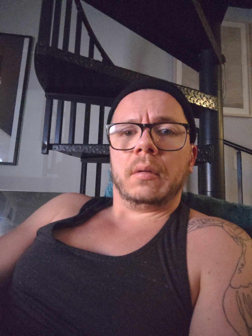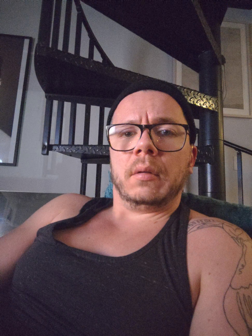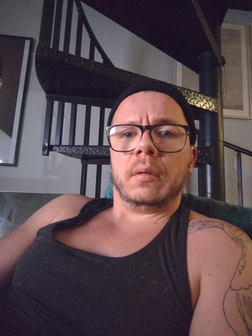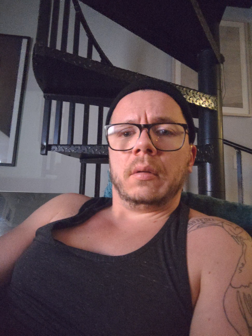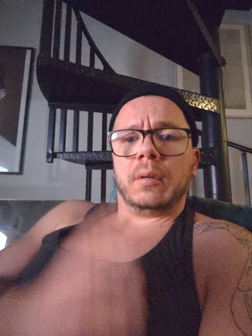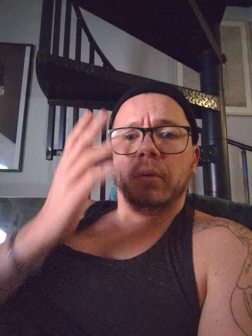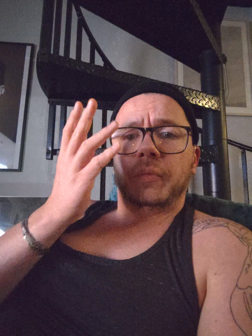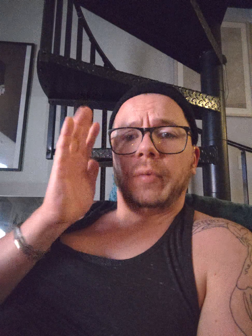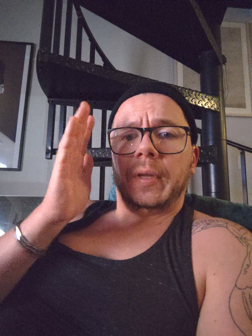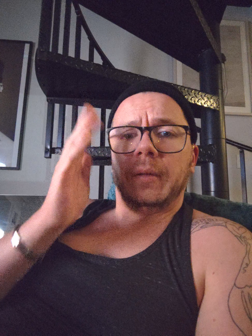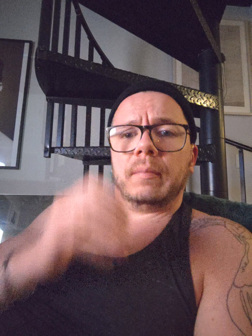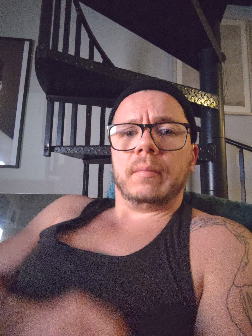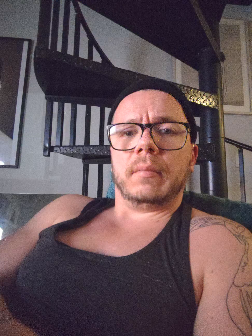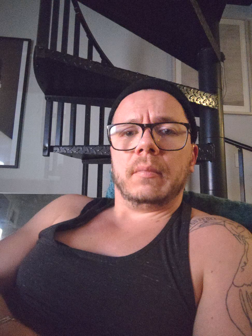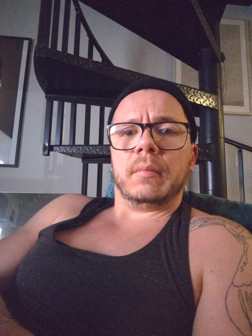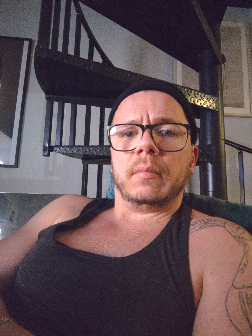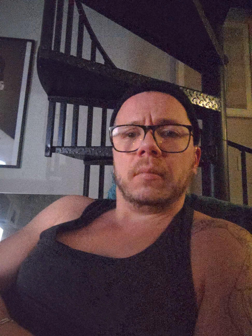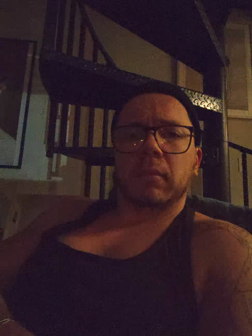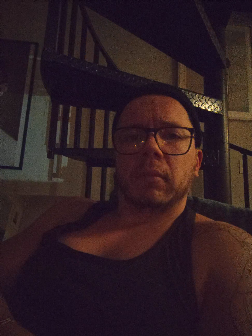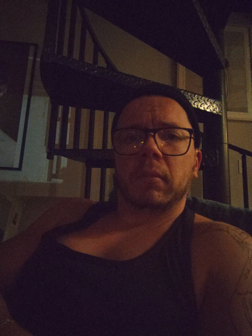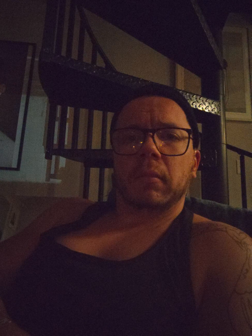tree